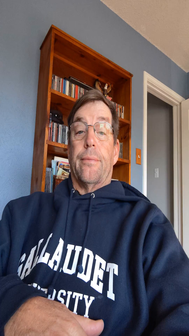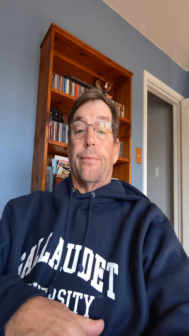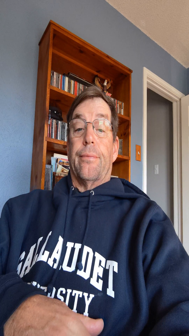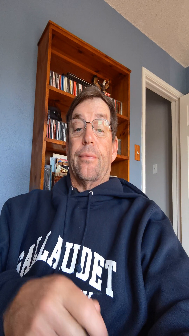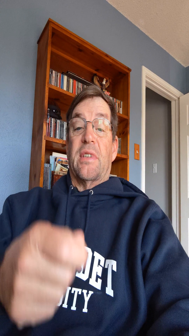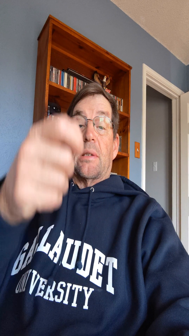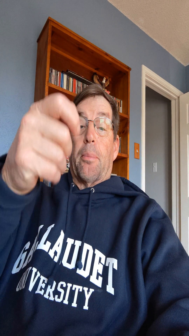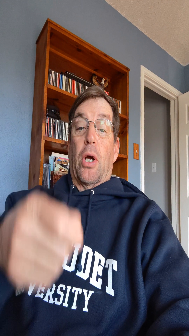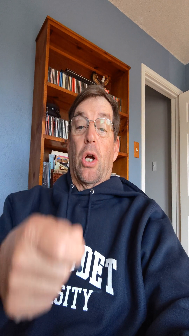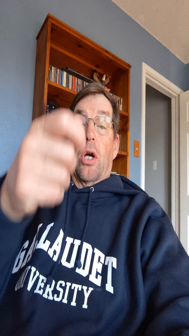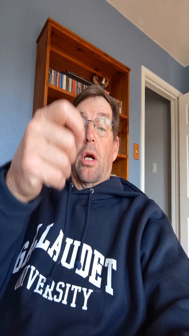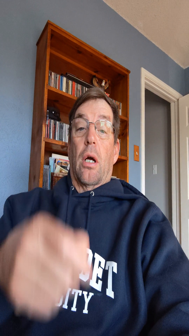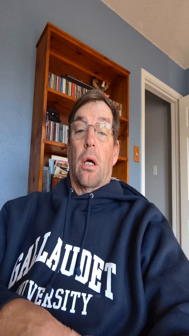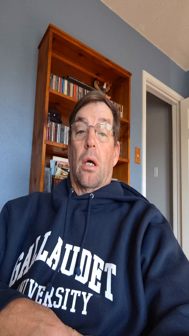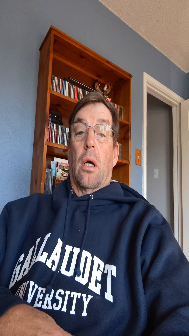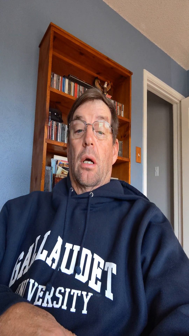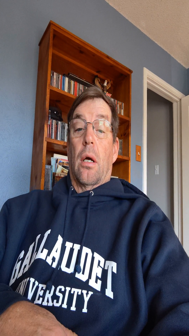zipper